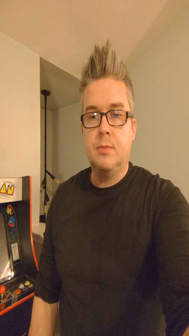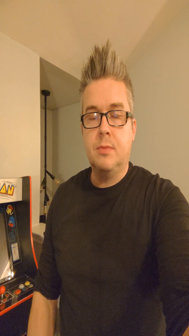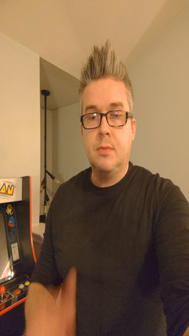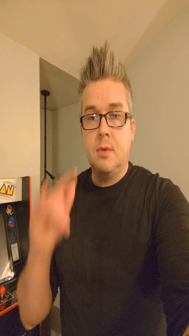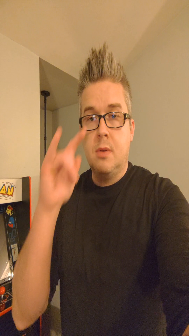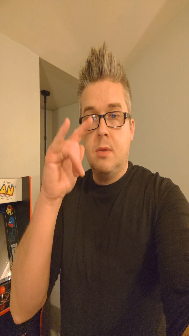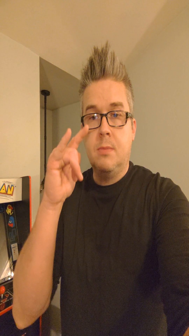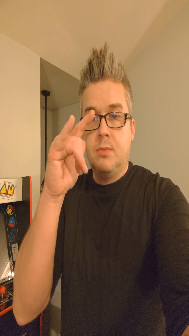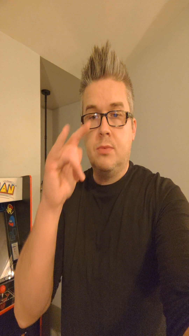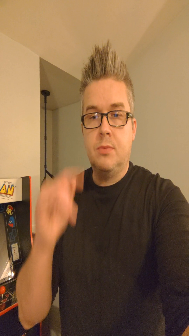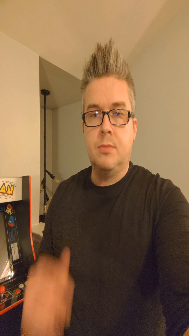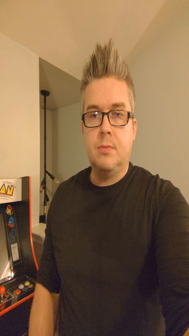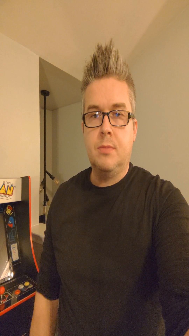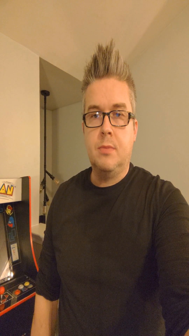airplane